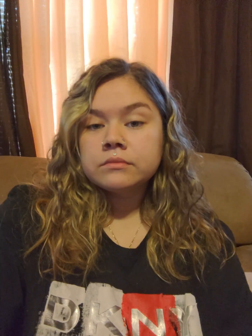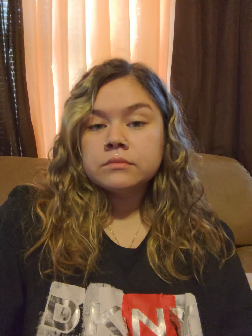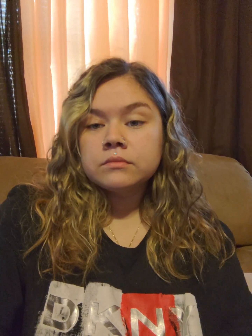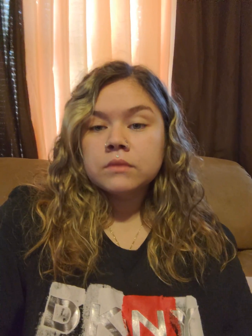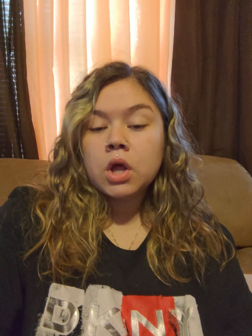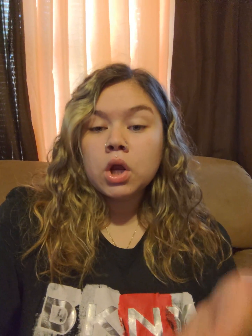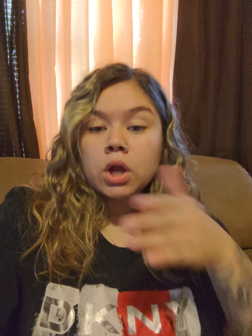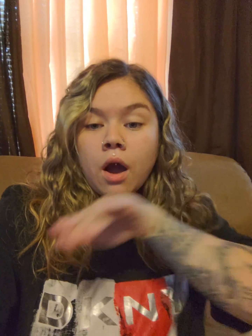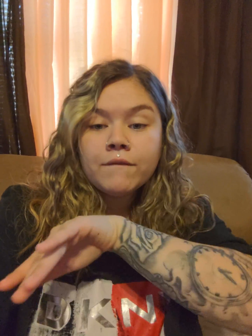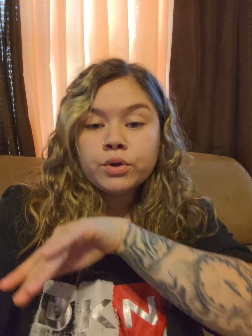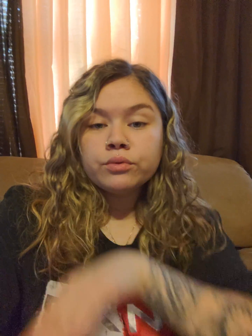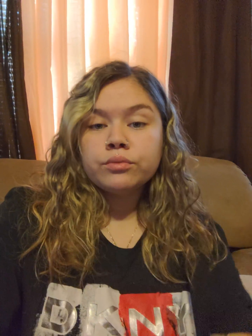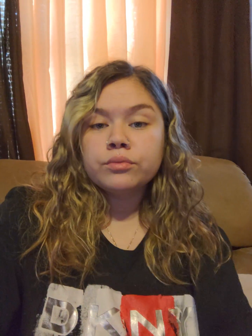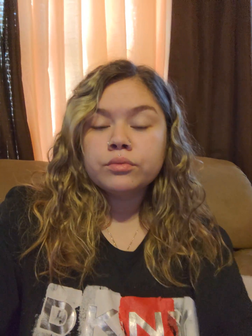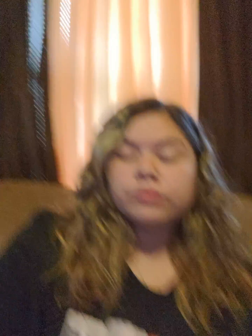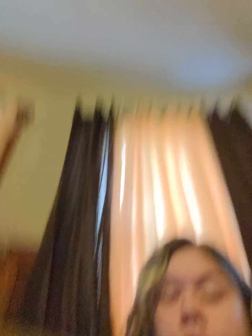cover